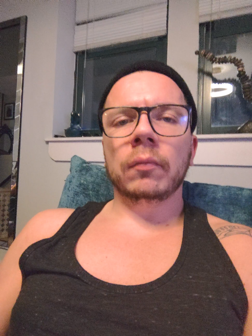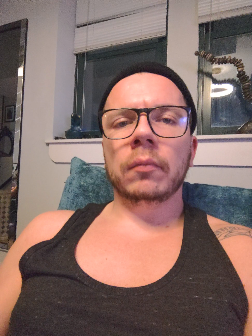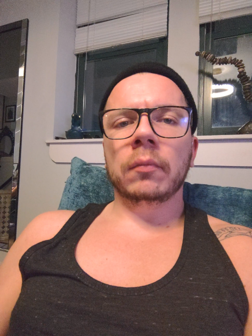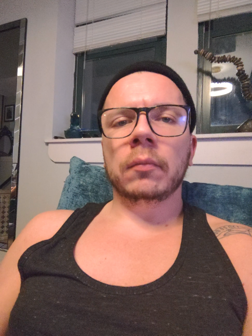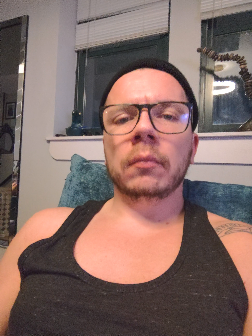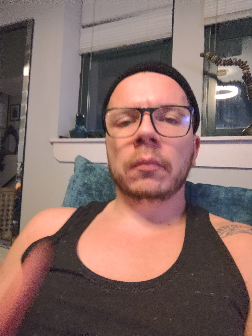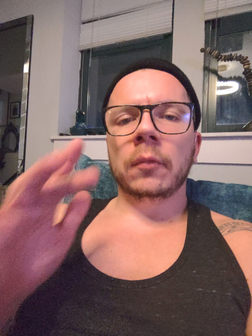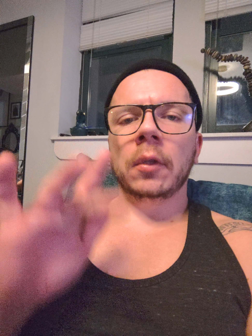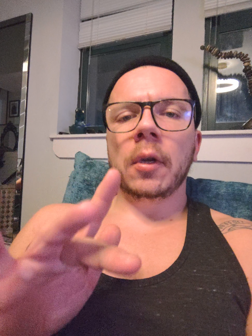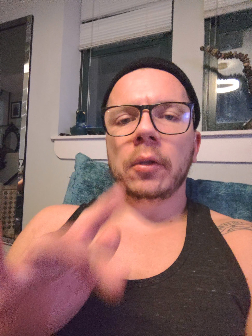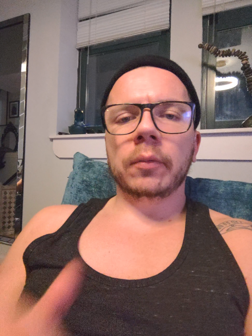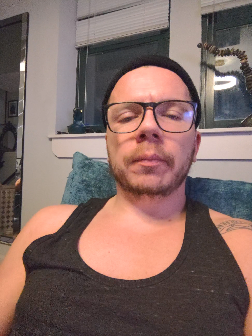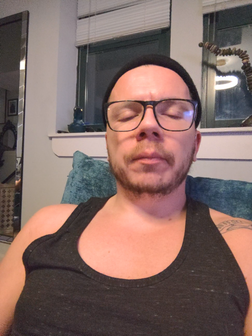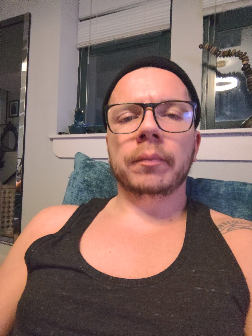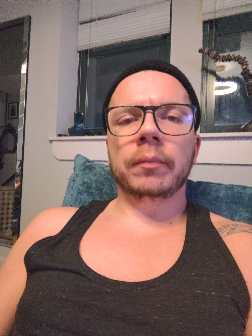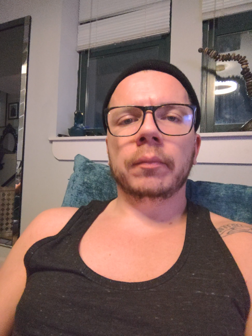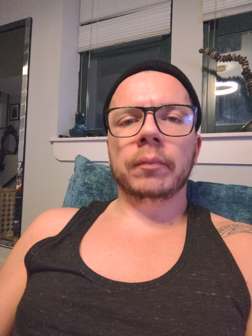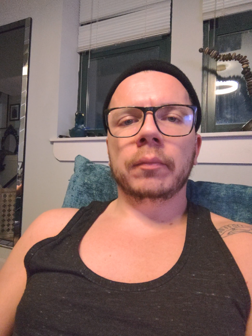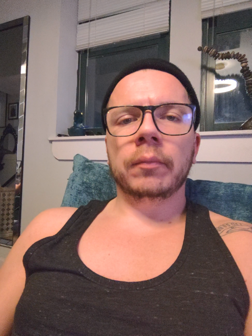touch